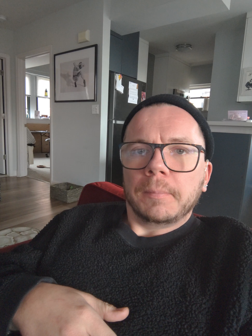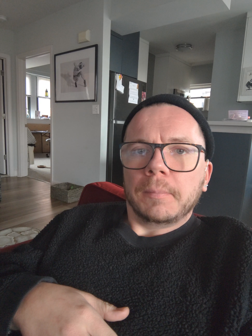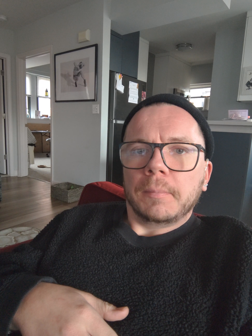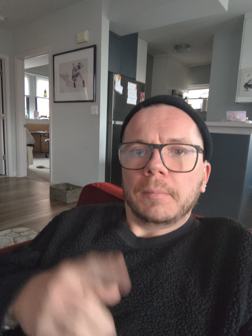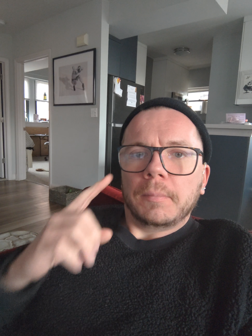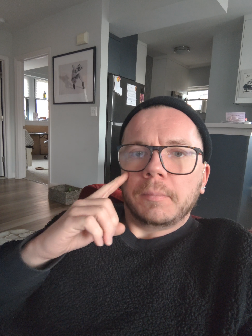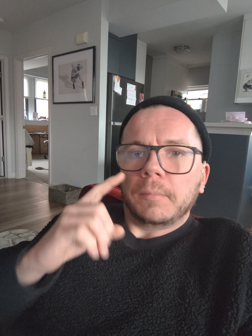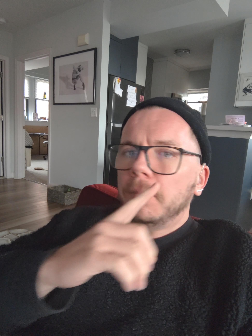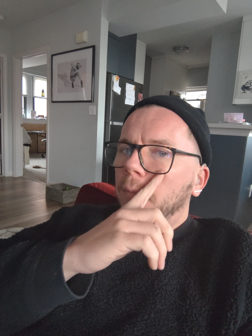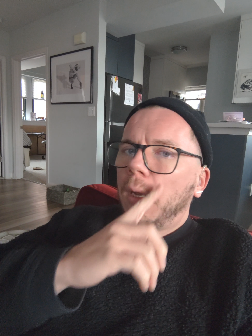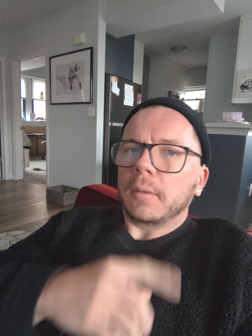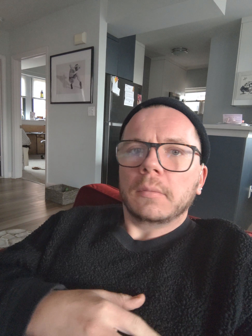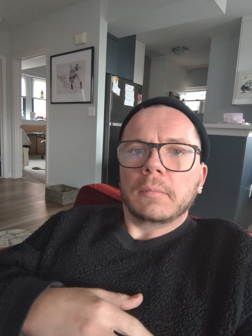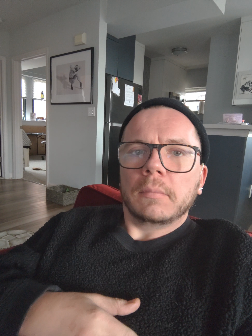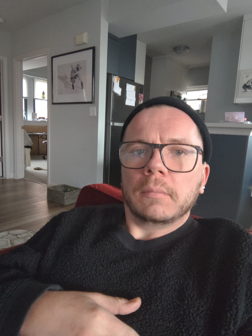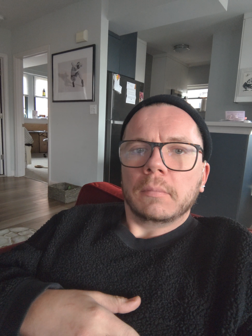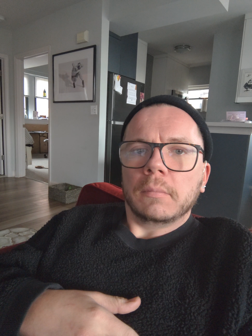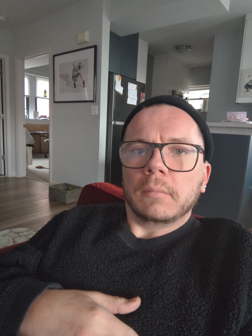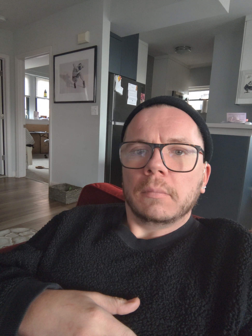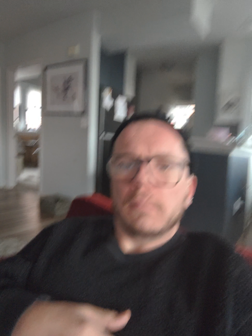eye